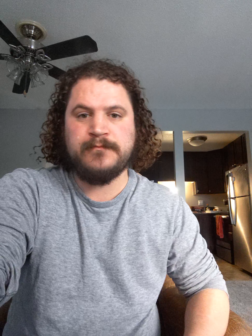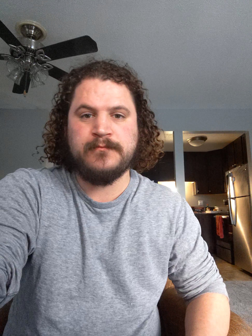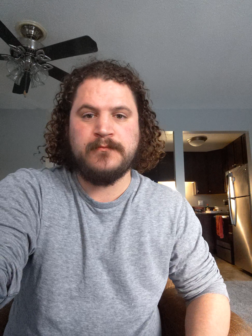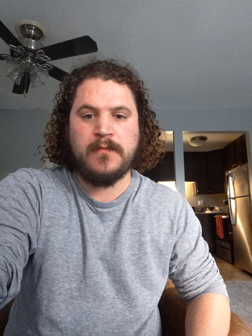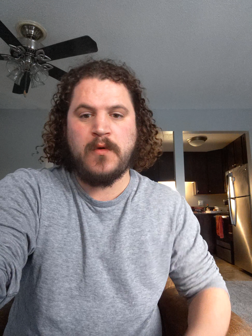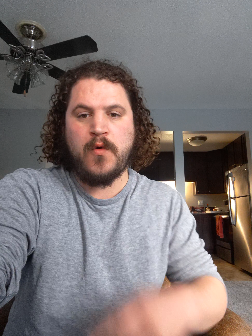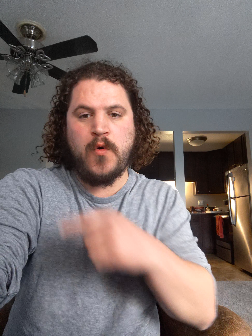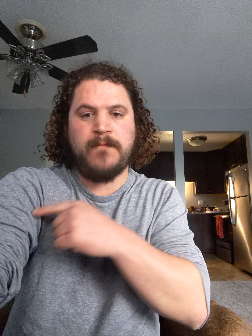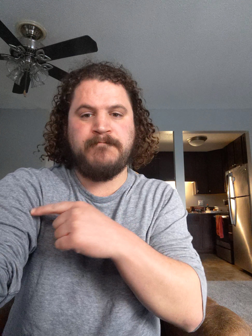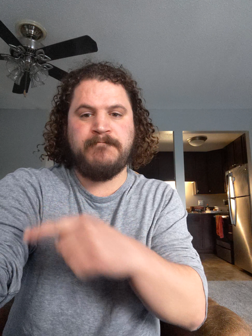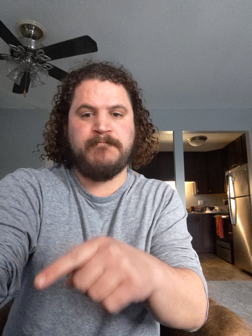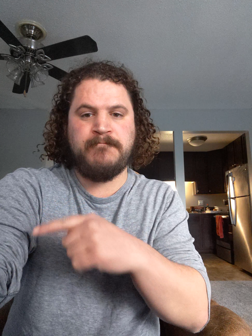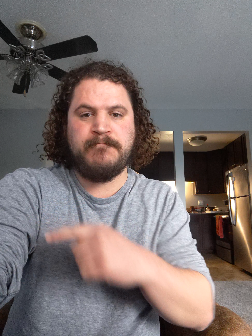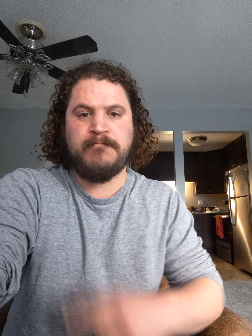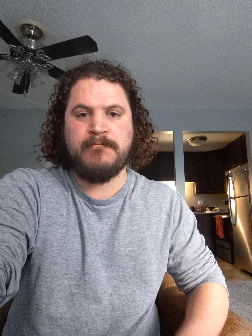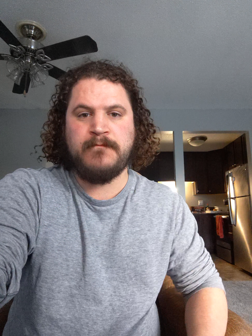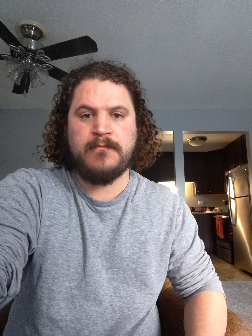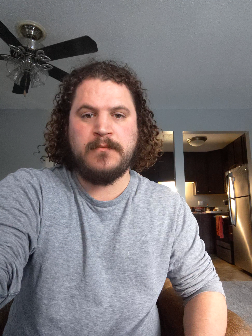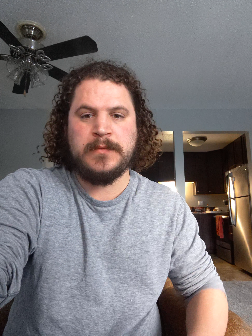arm